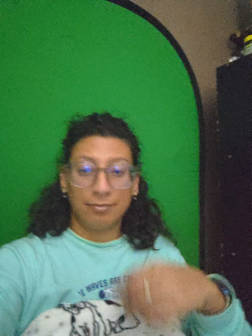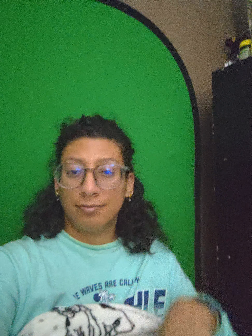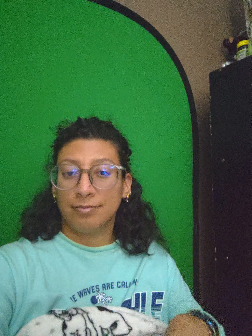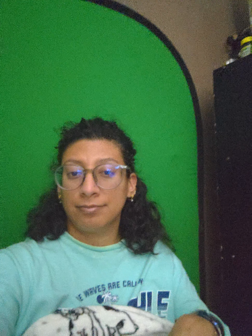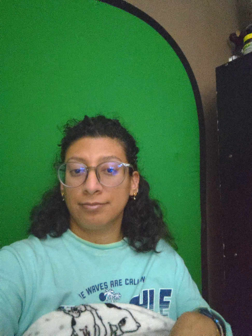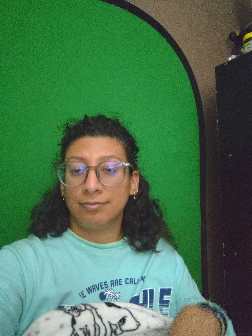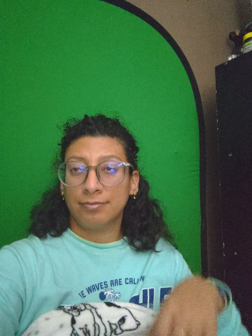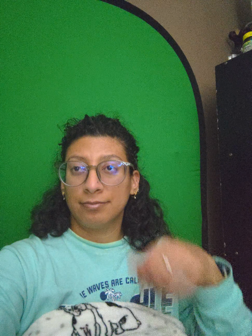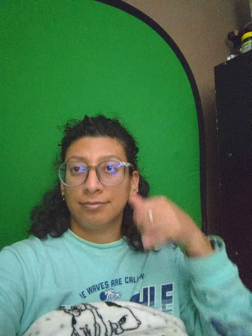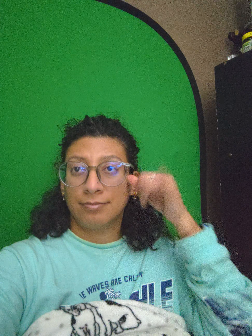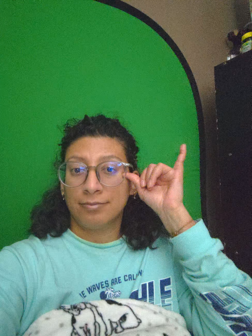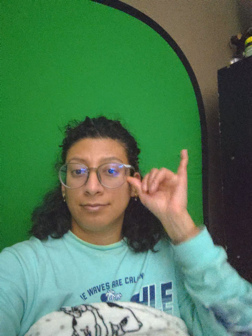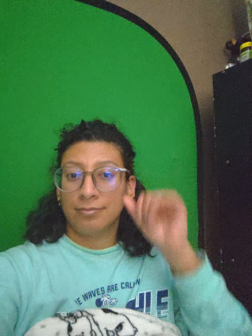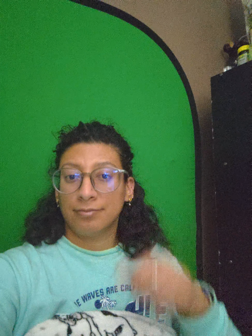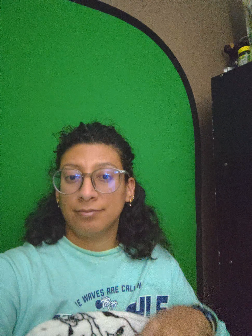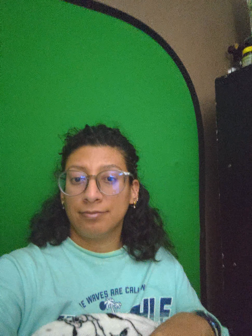cow